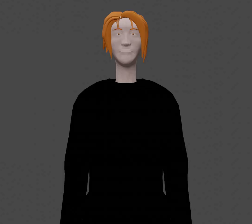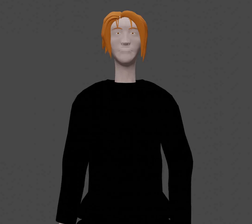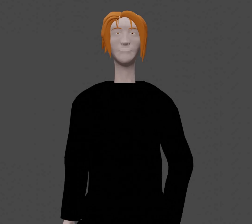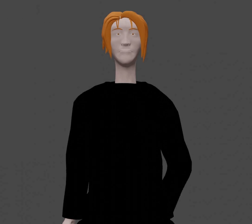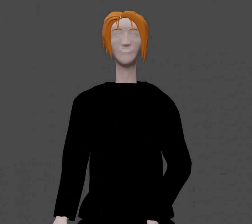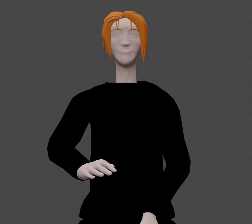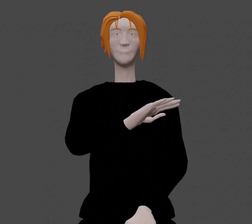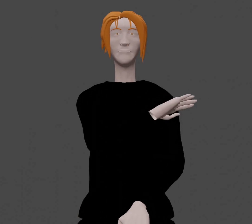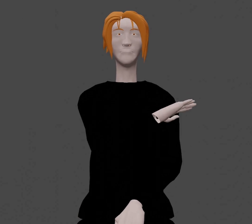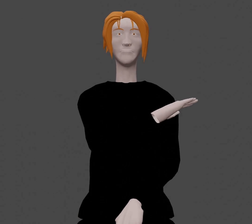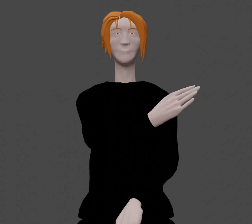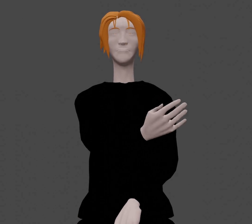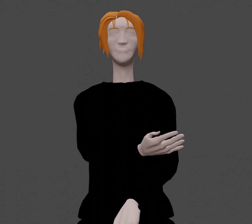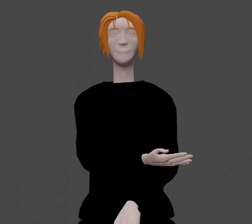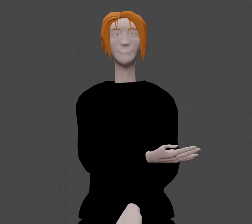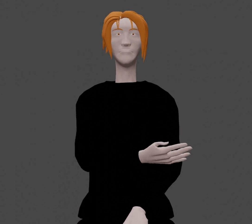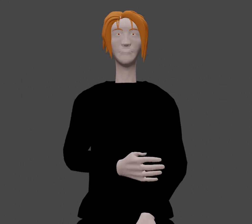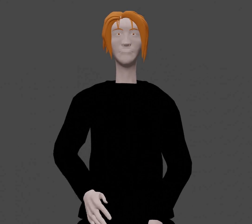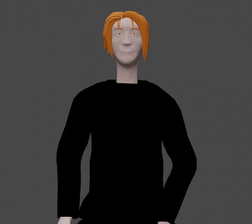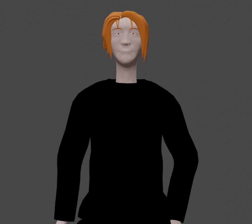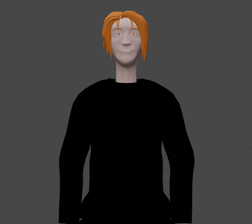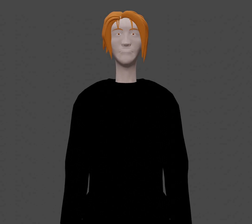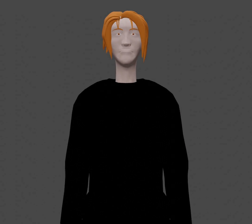Authority Additional